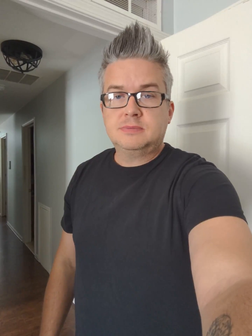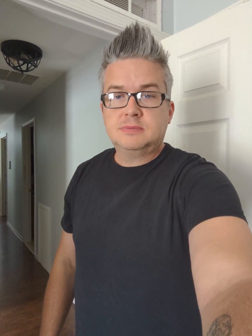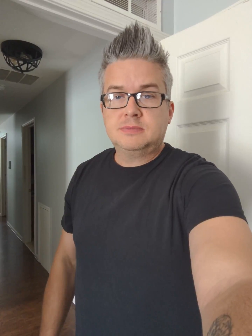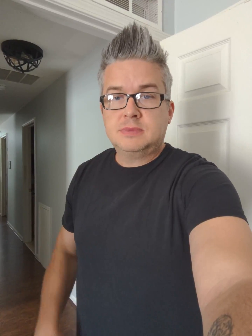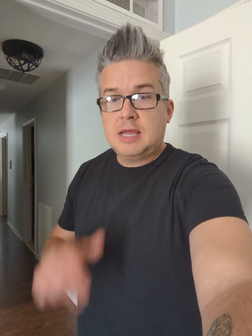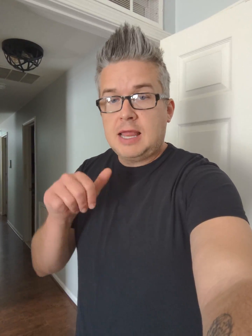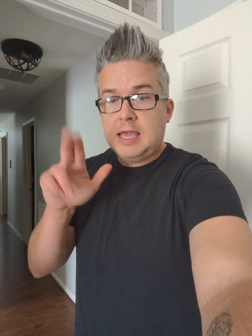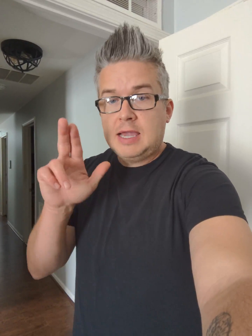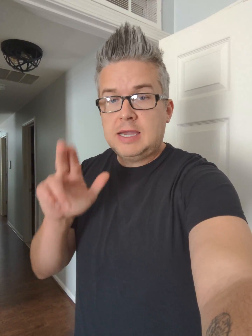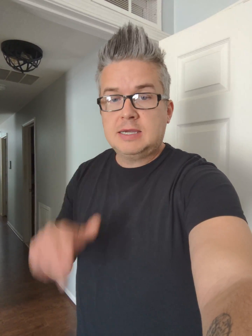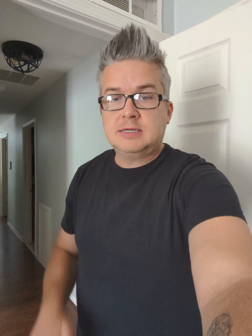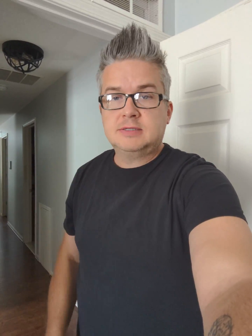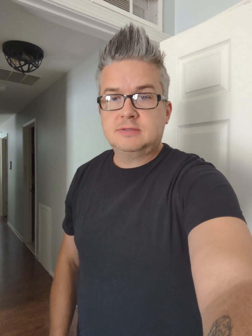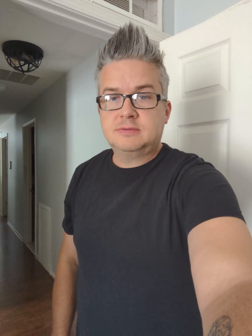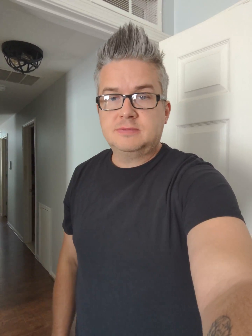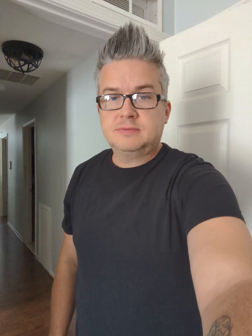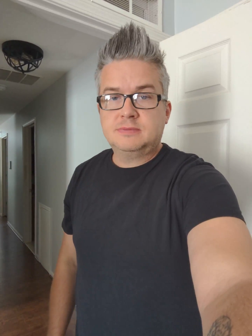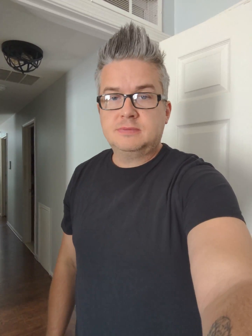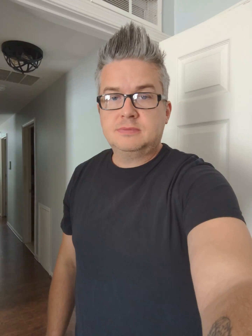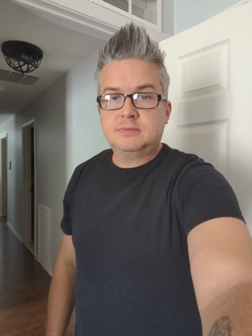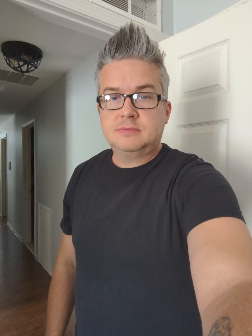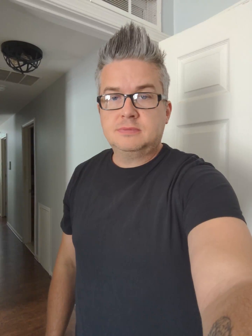lick